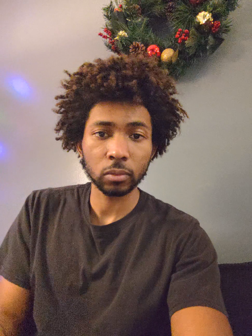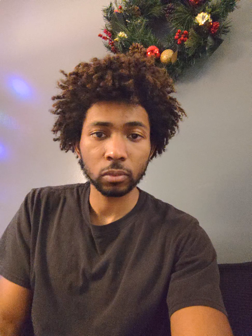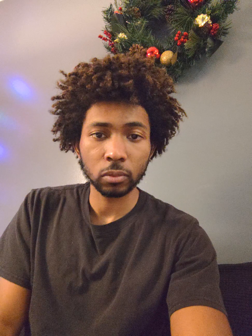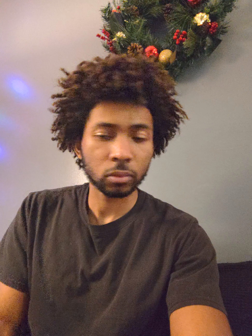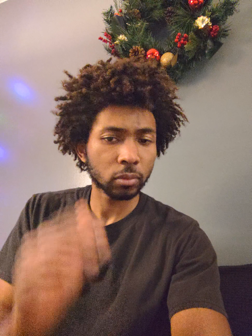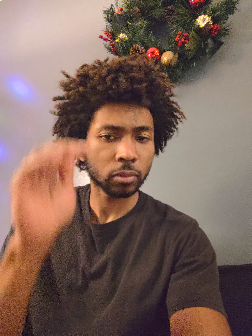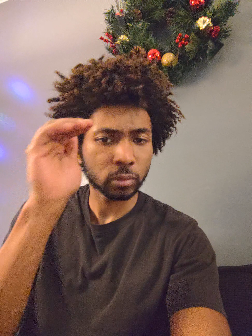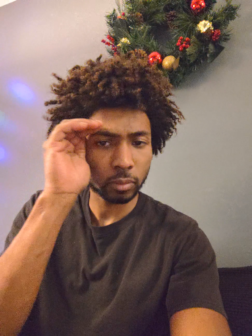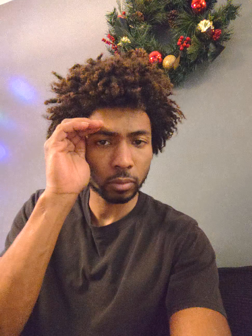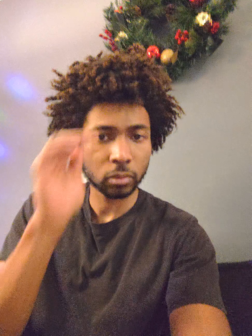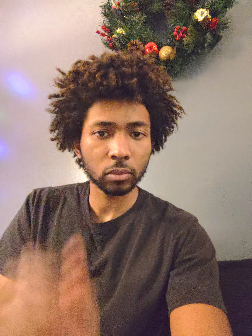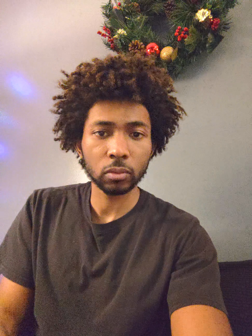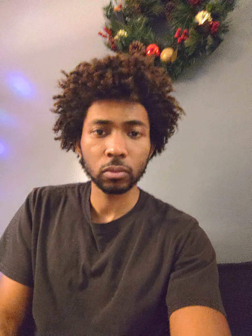listen